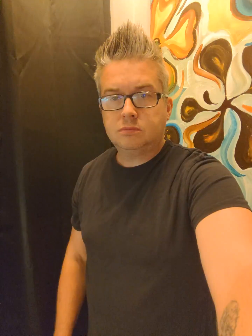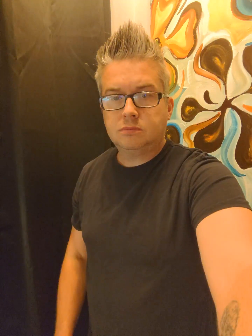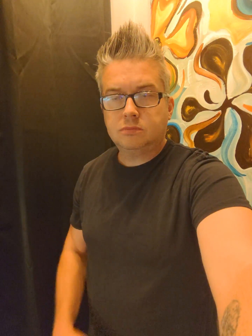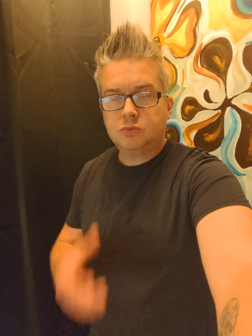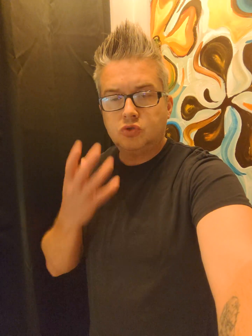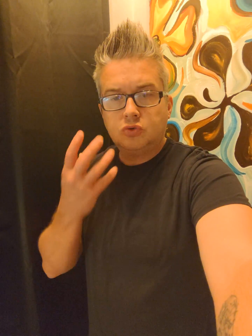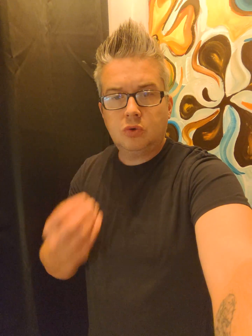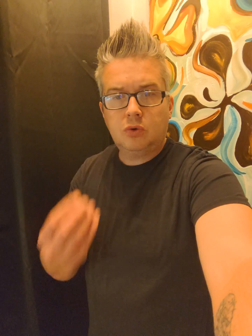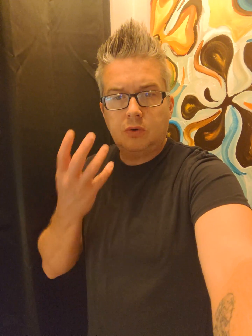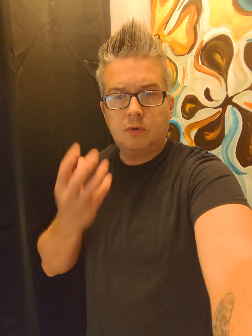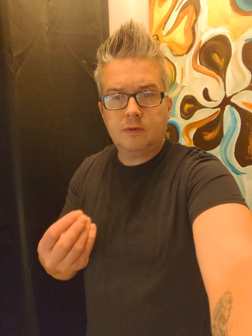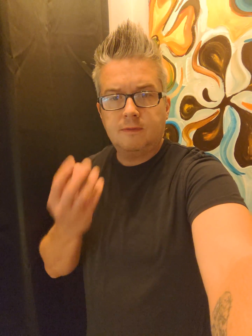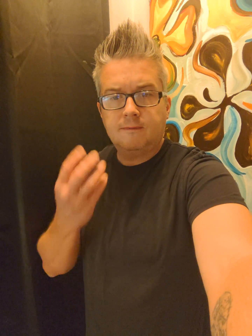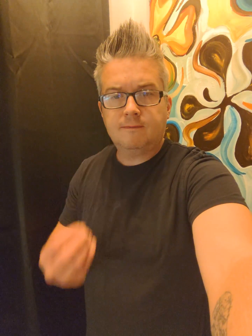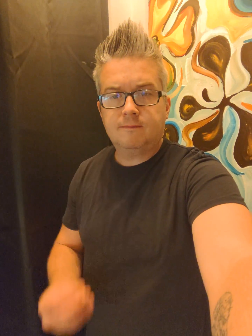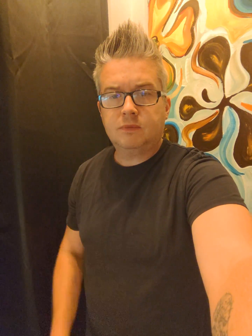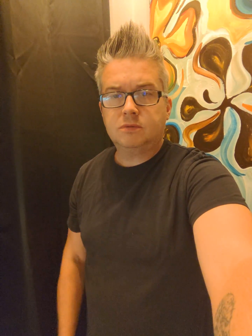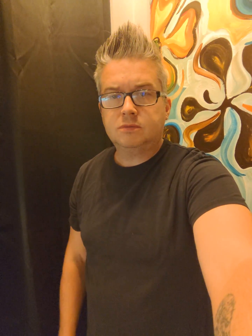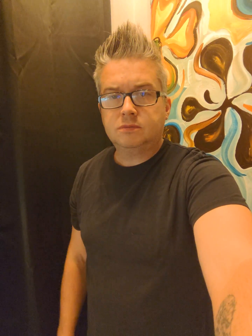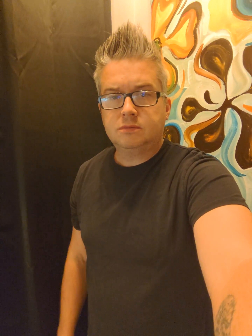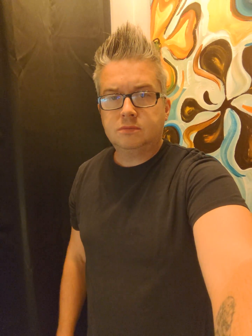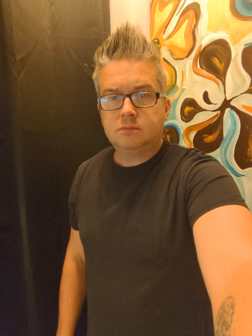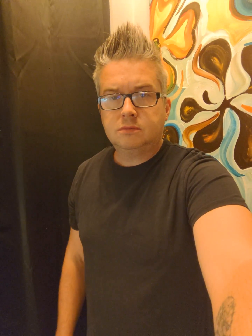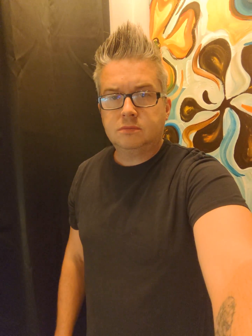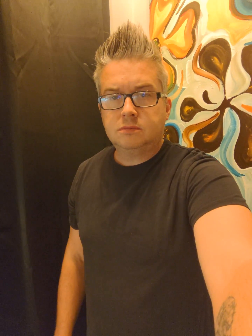gentle